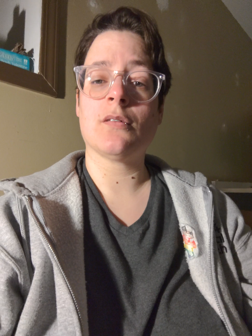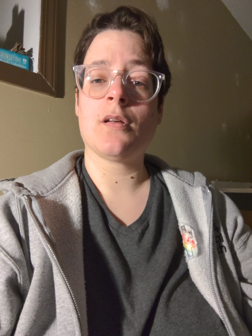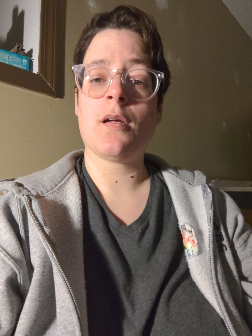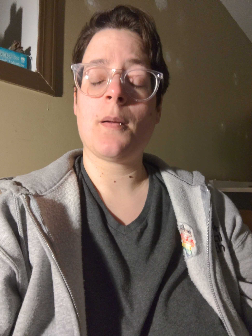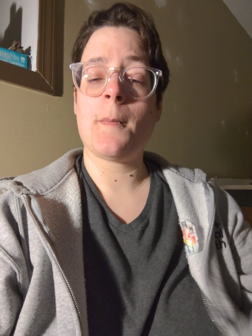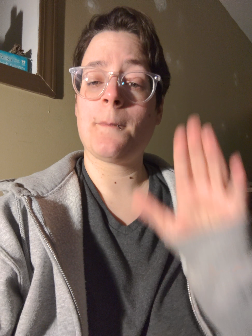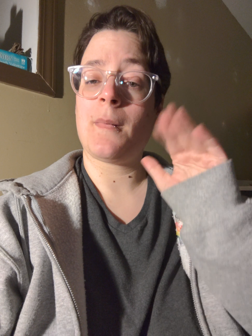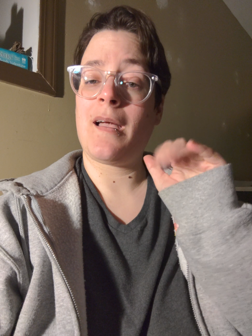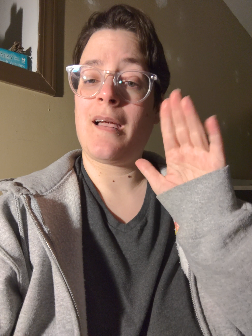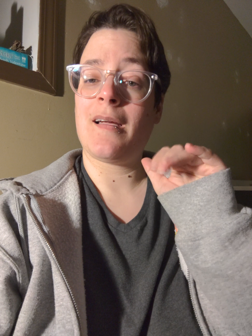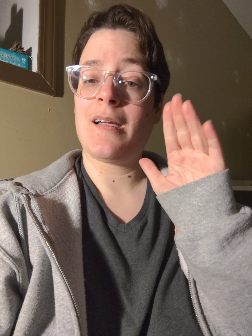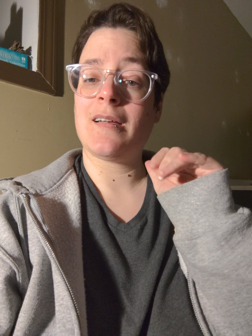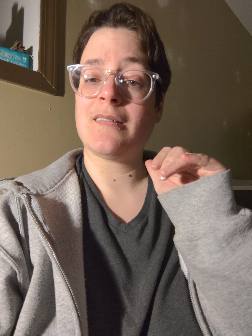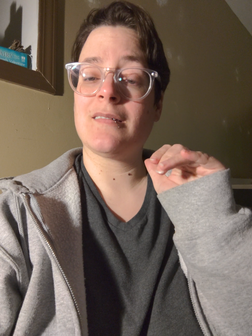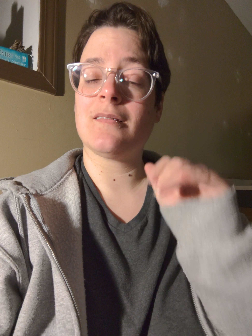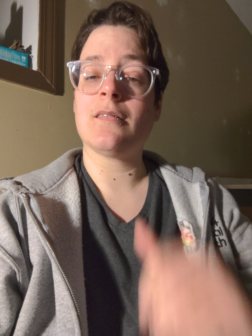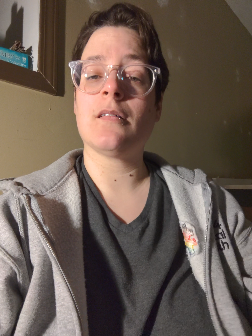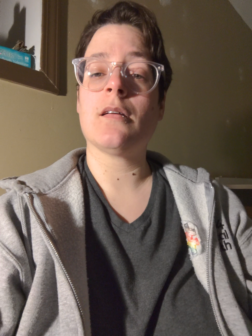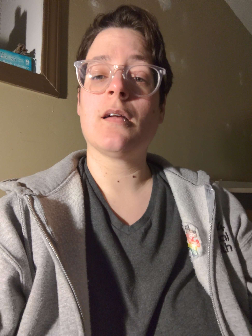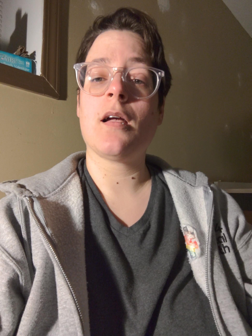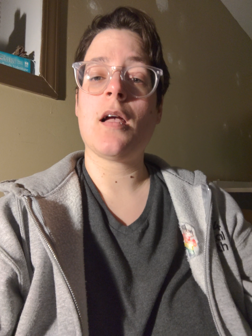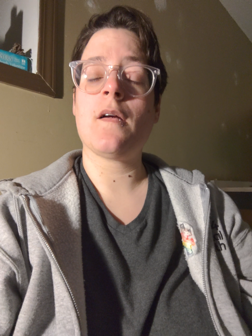bye